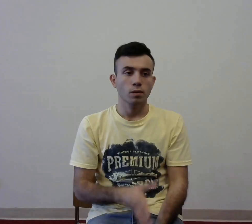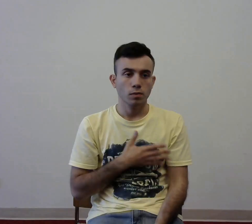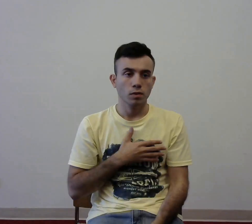mən